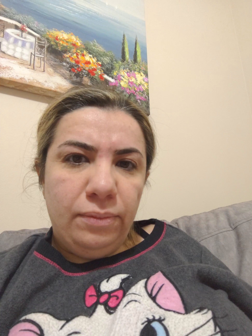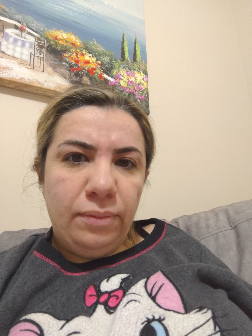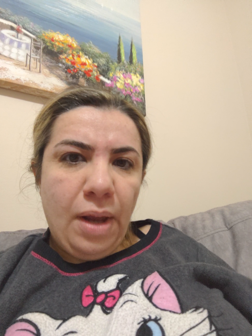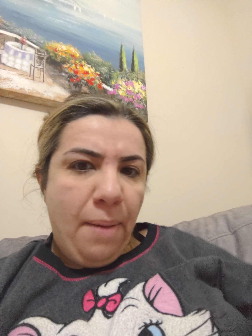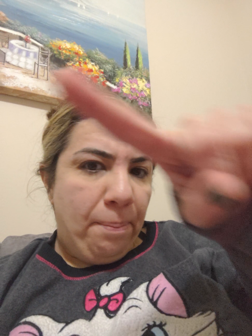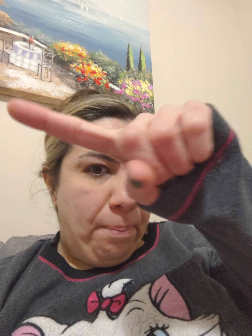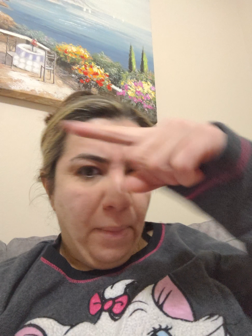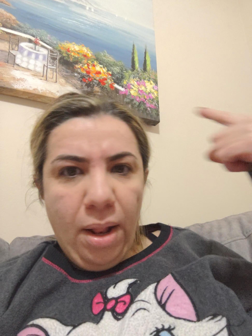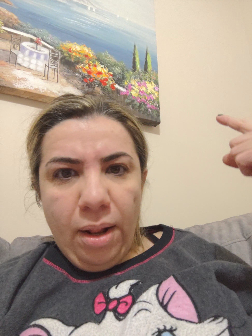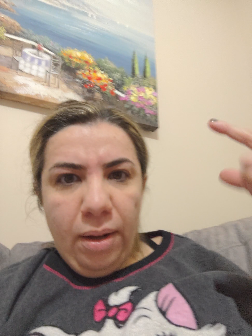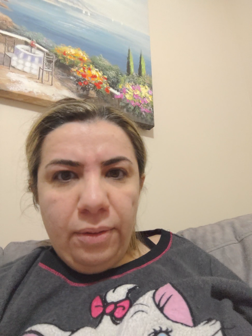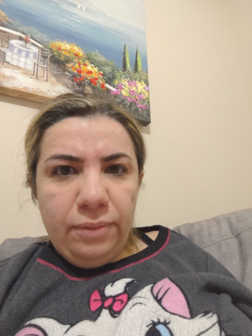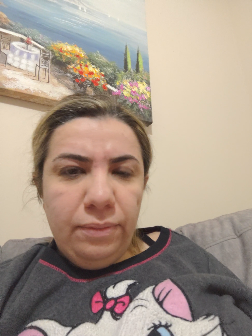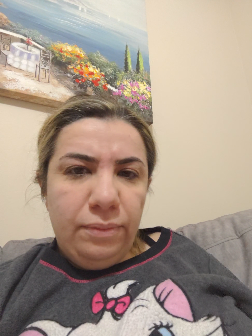black